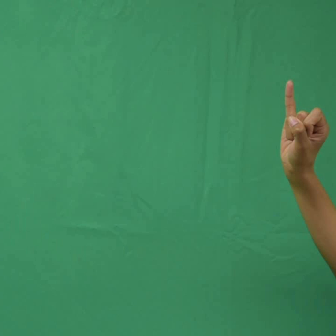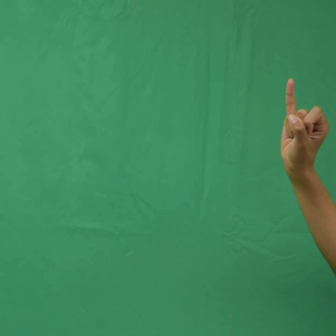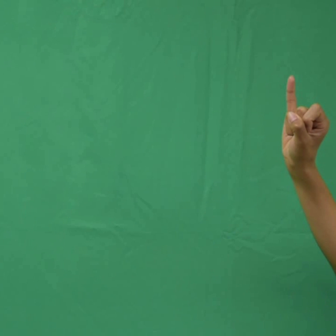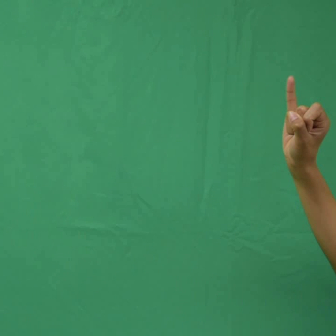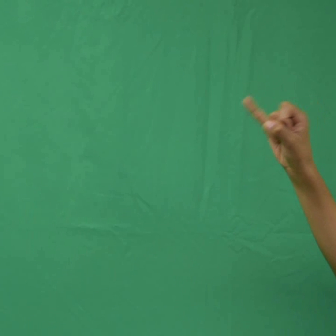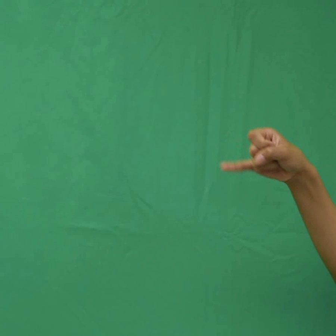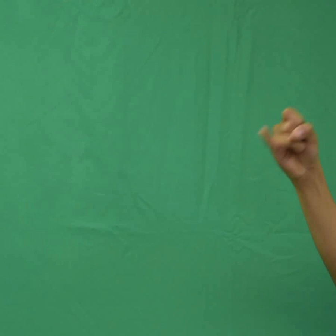J